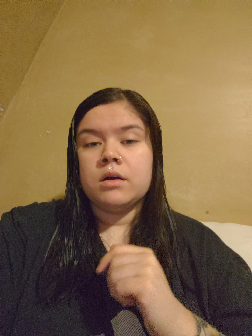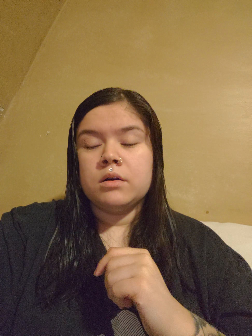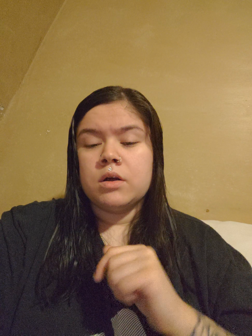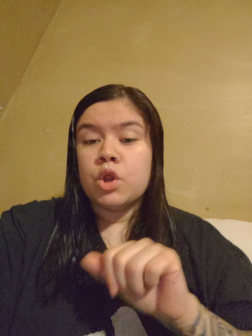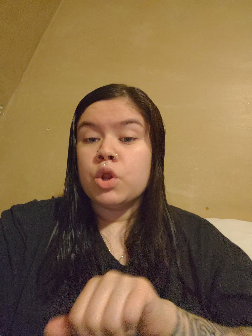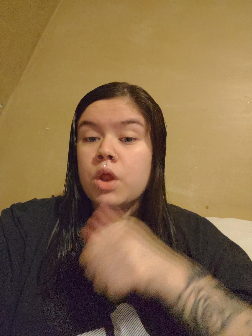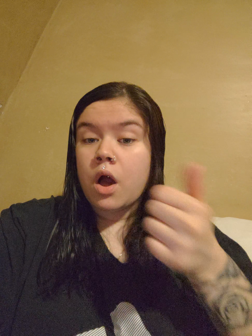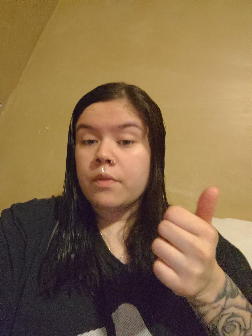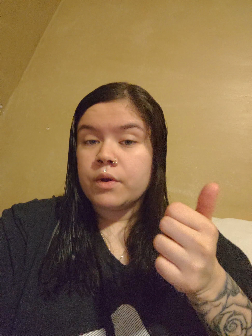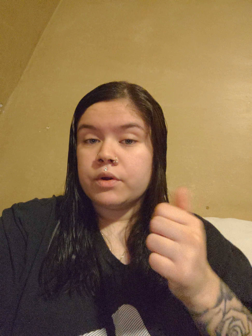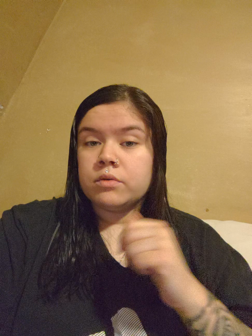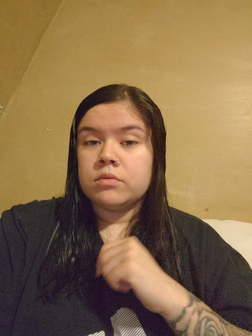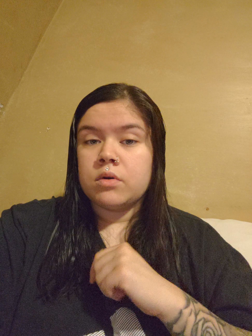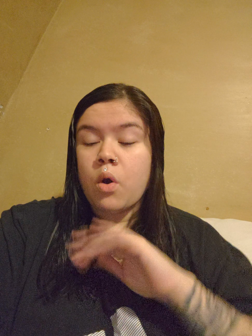another